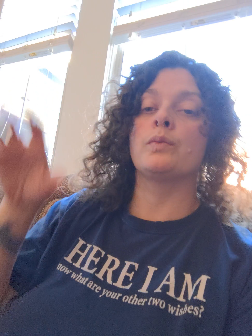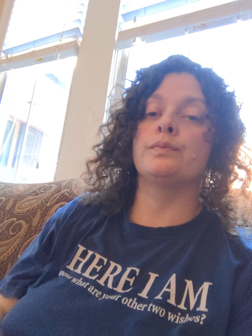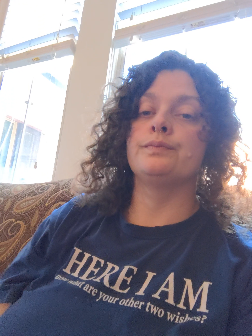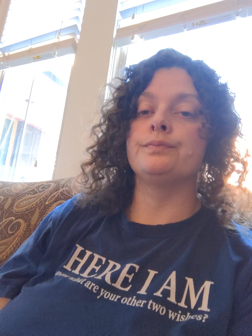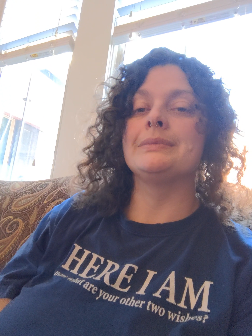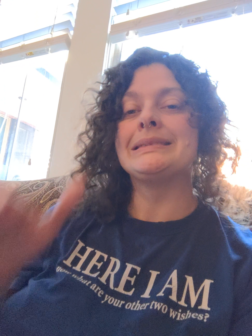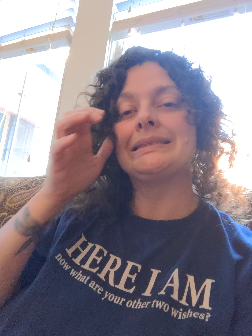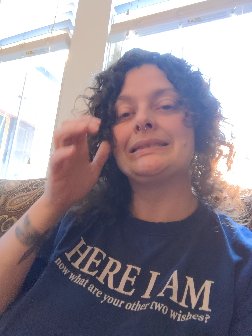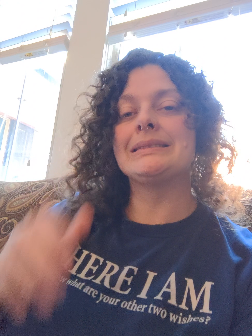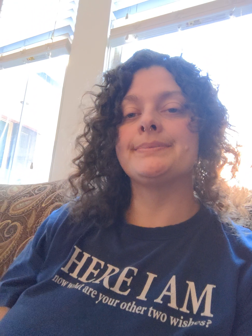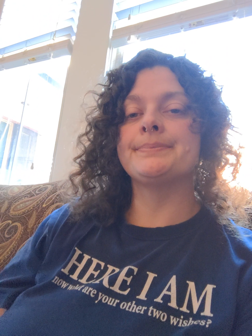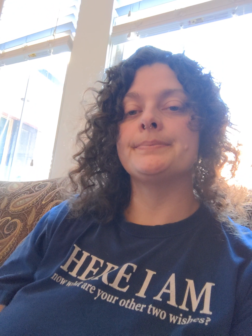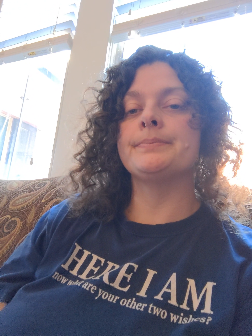listen